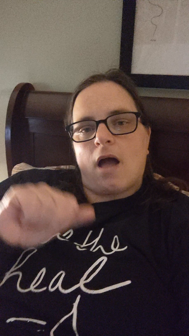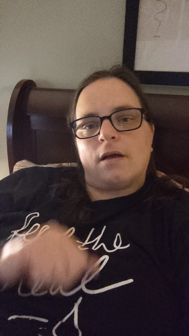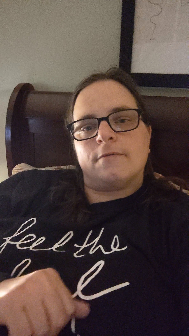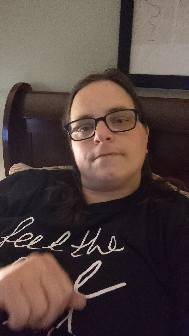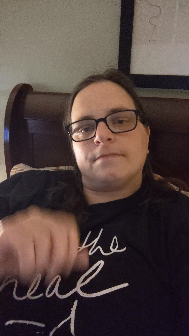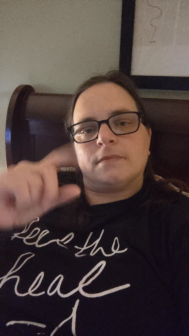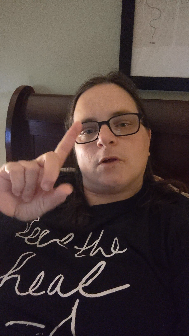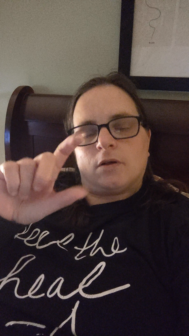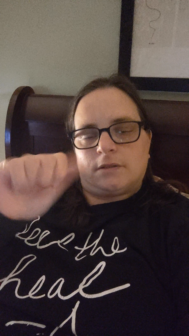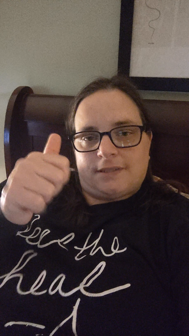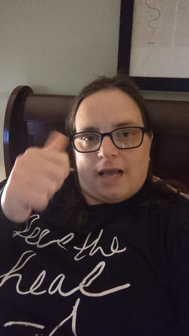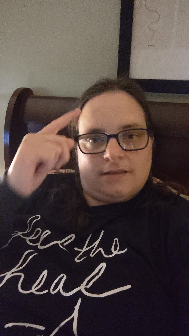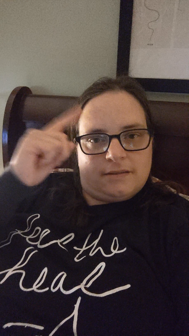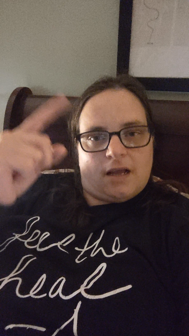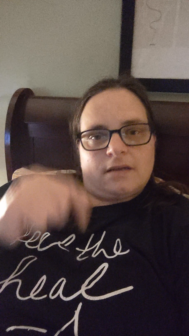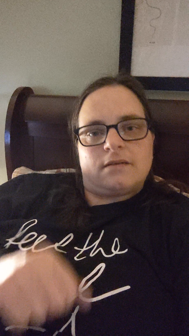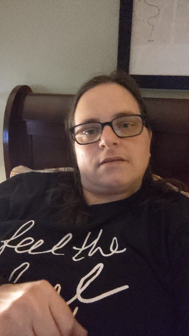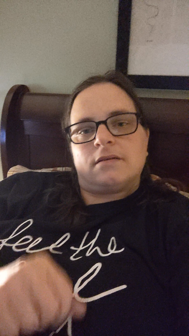dime